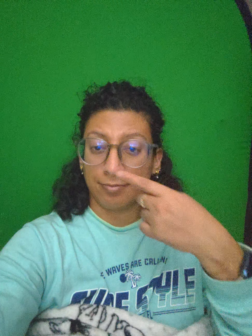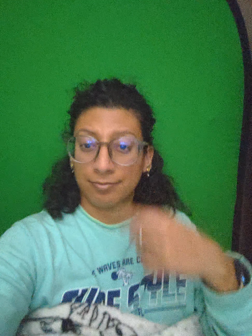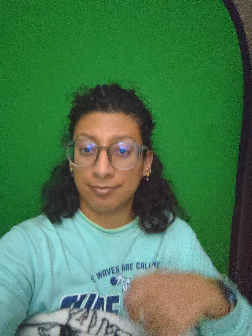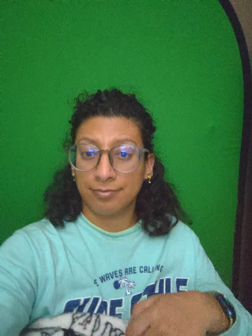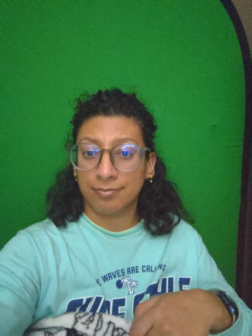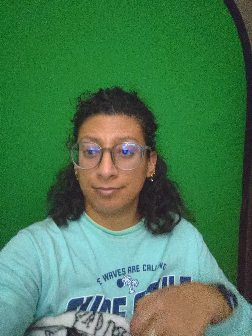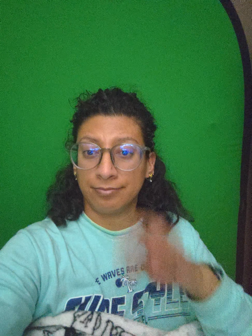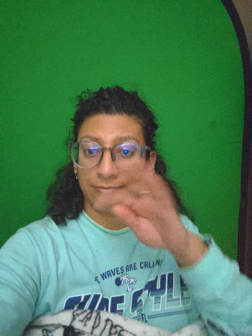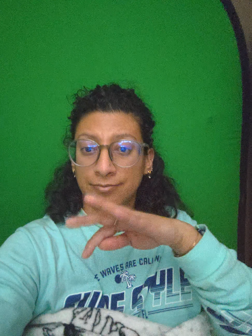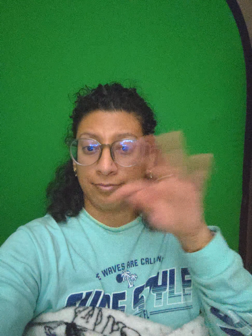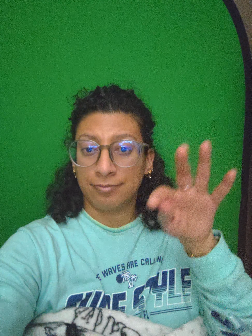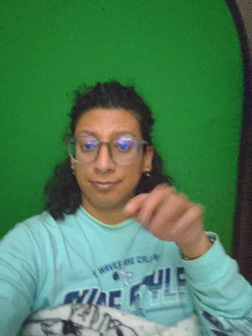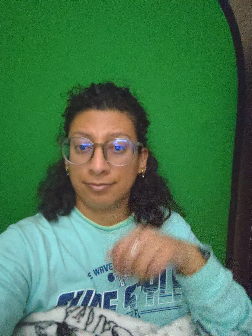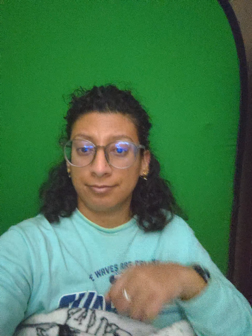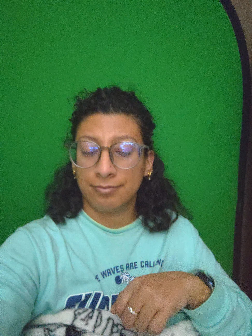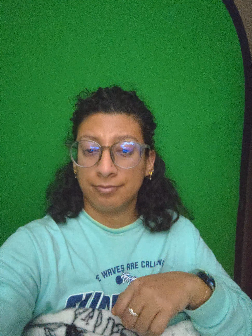french fries